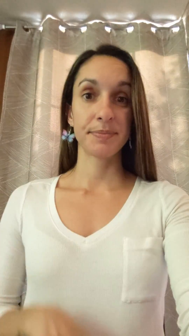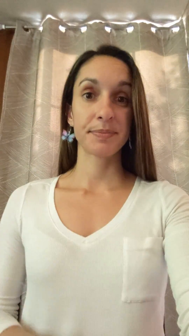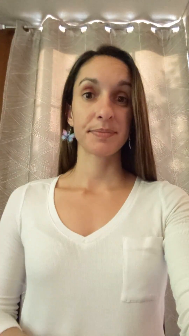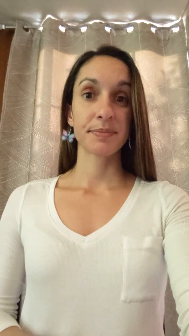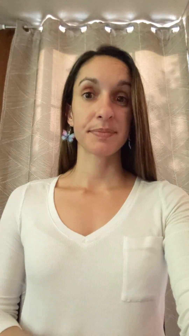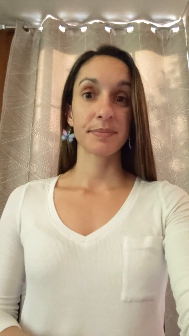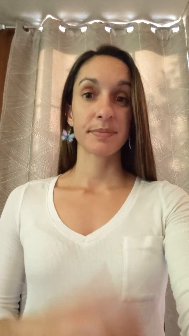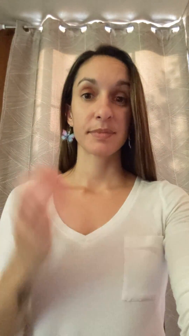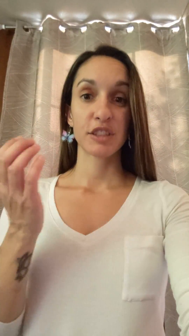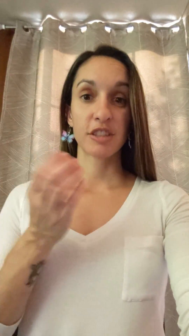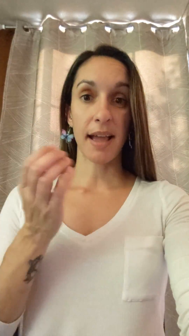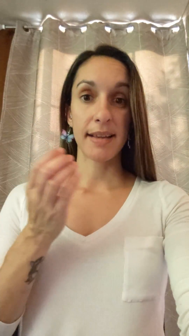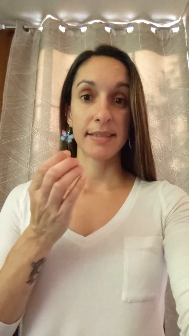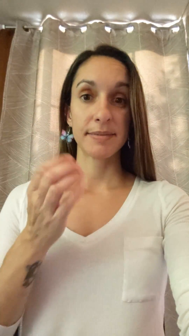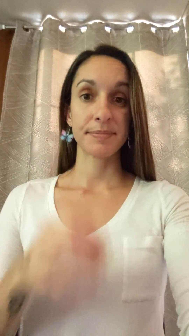shake